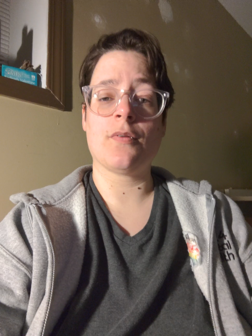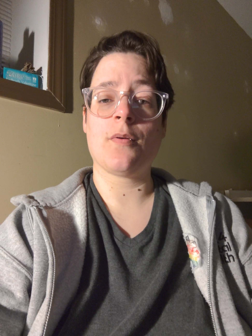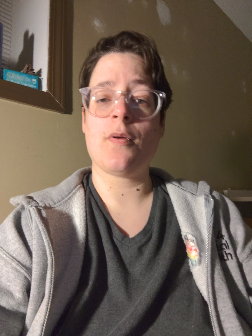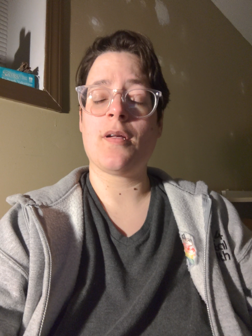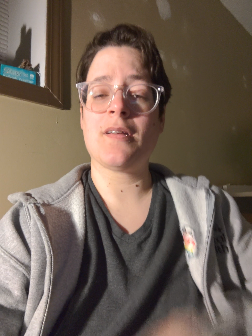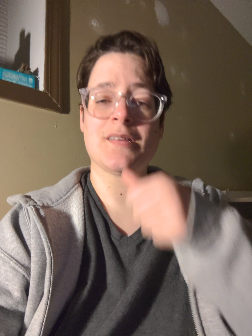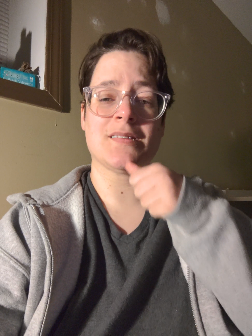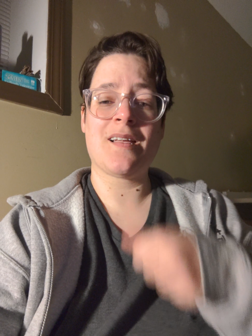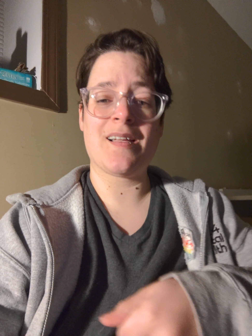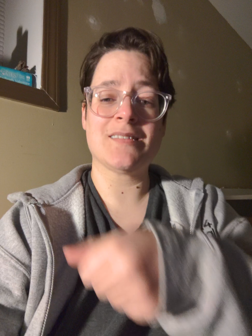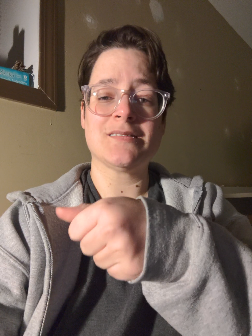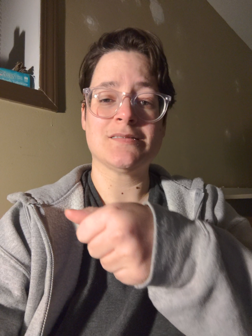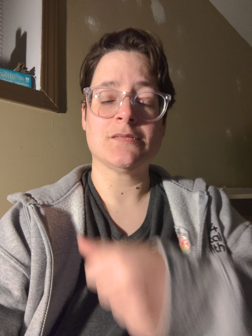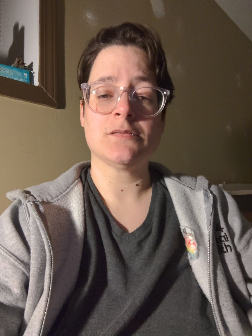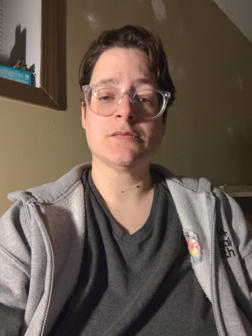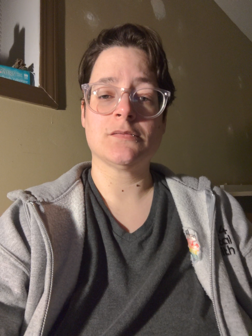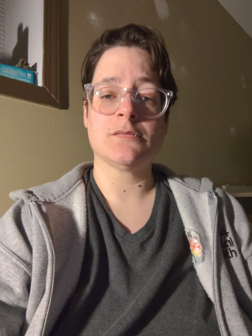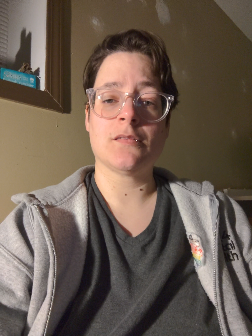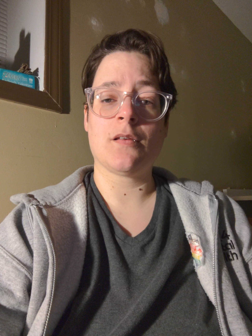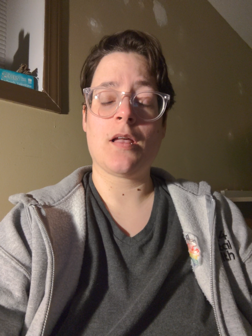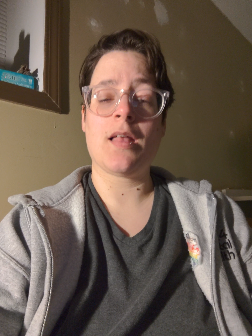hide